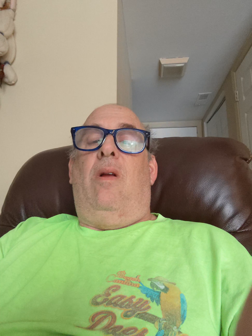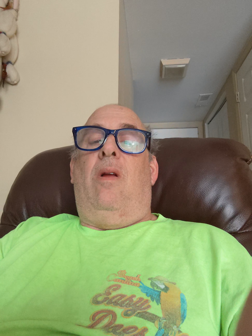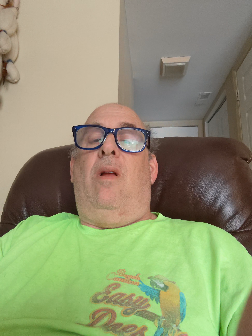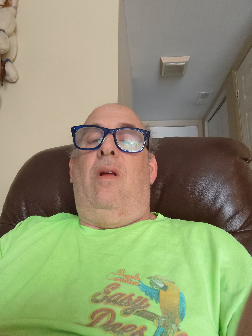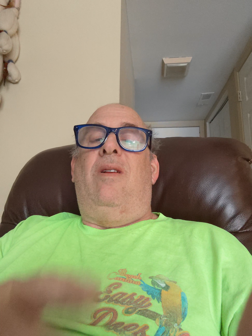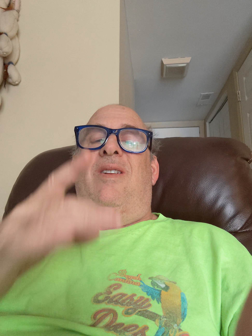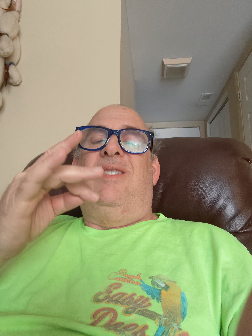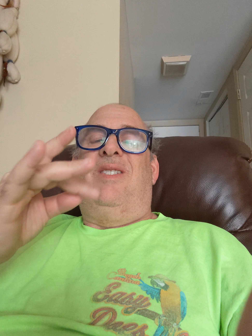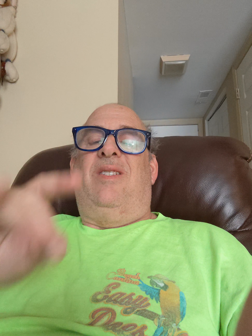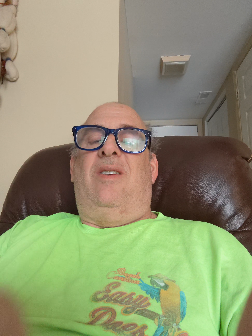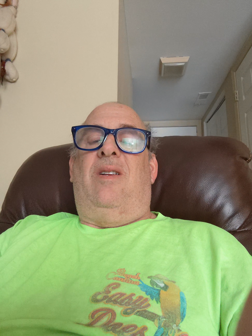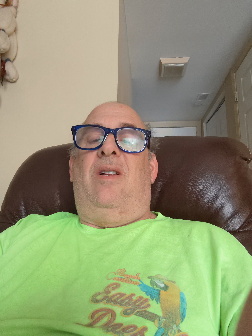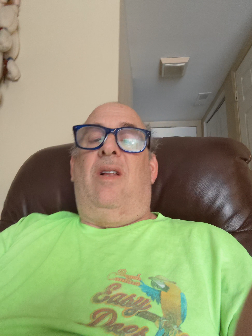sticky